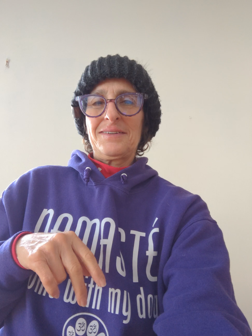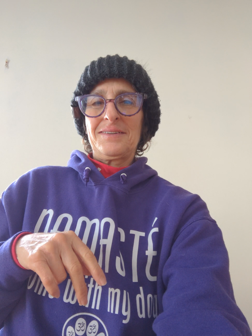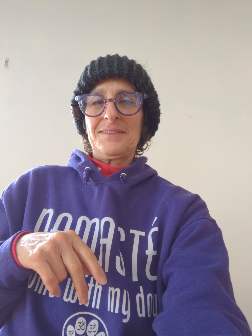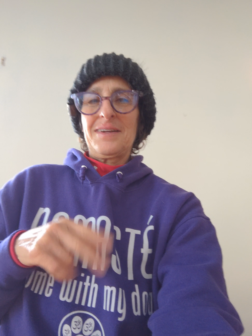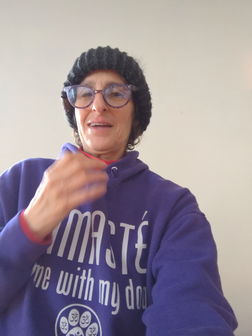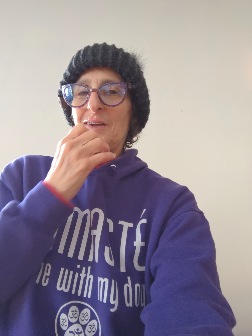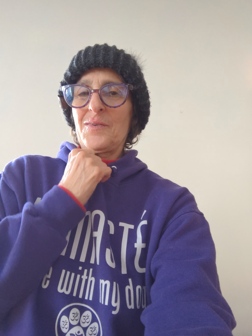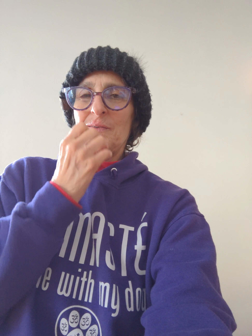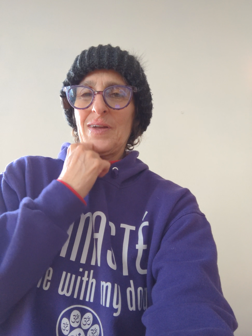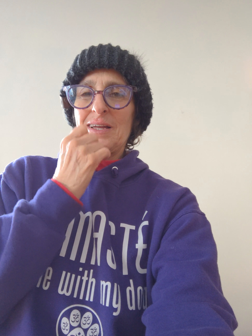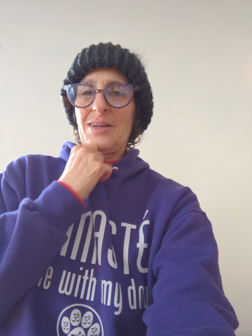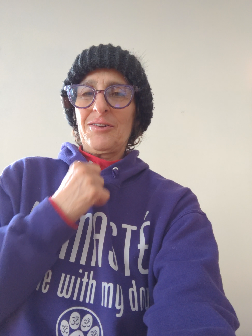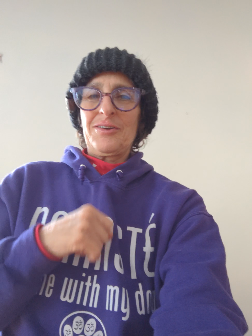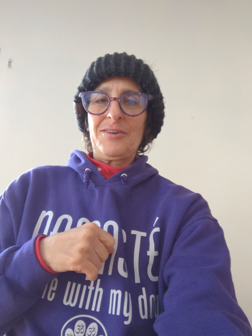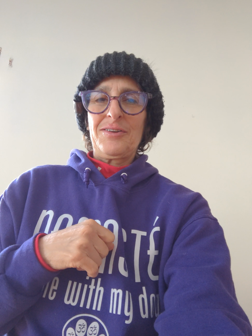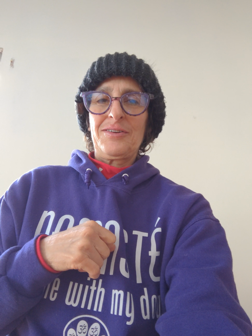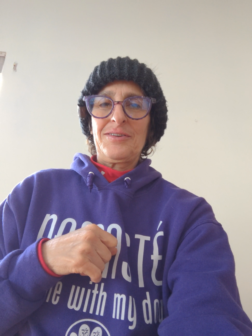underwear